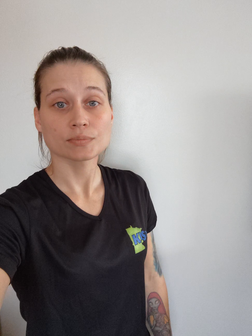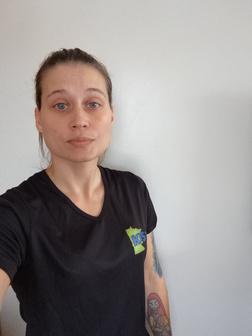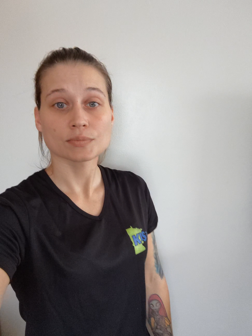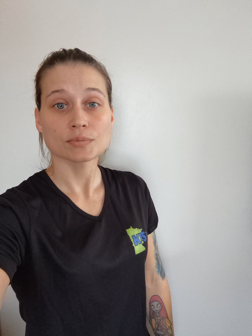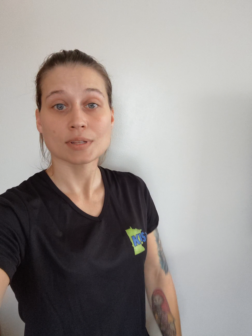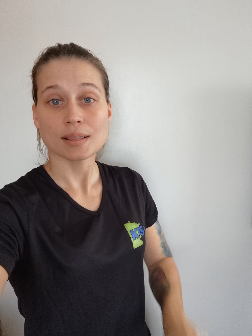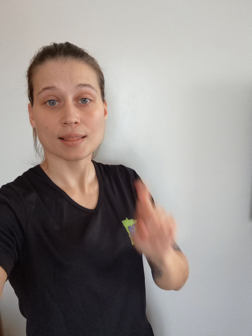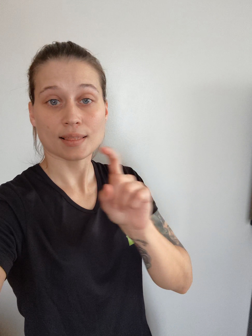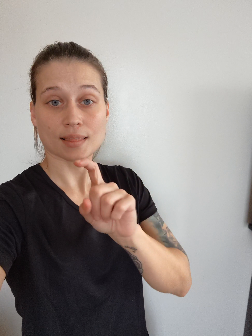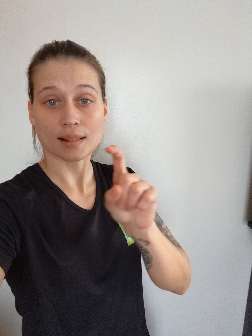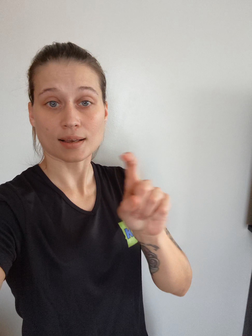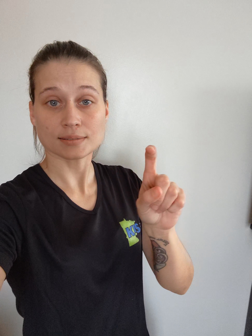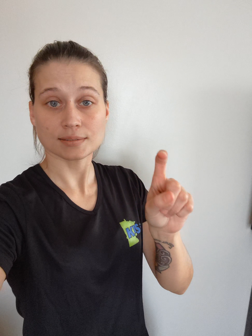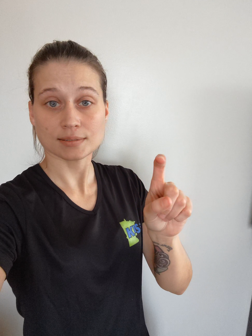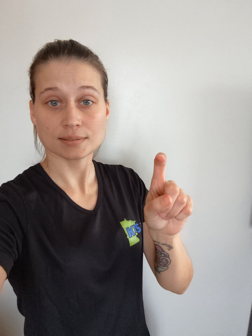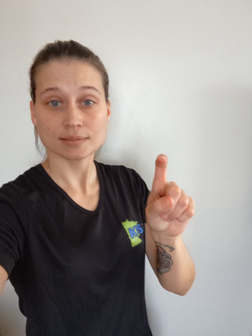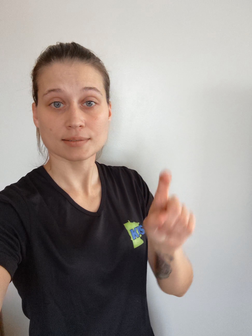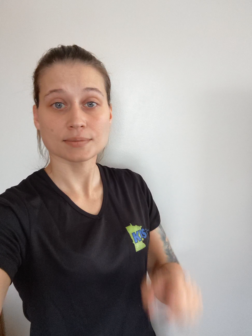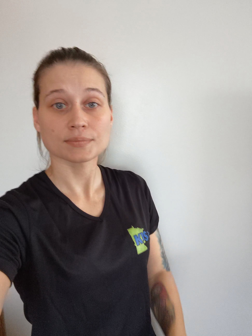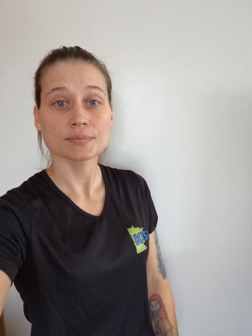closet